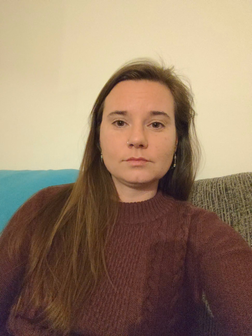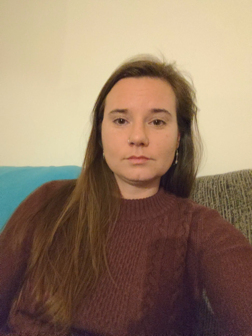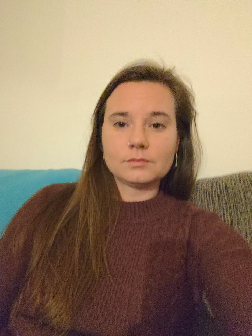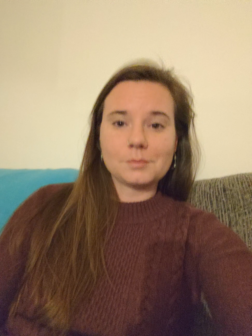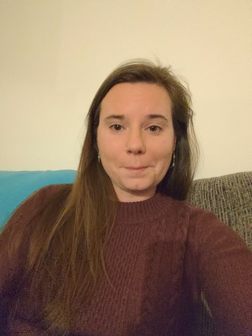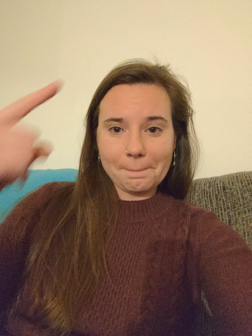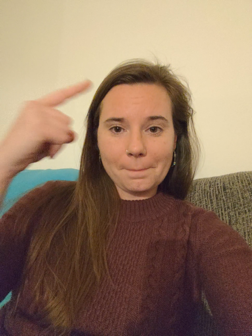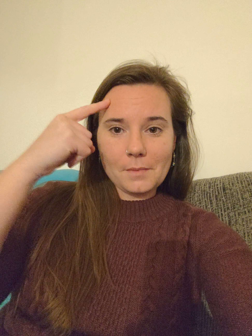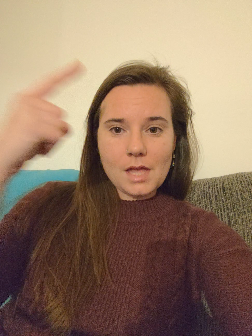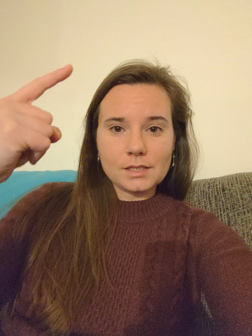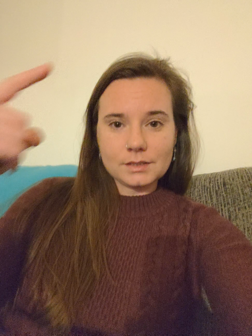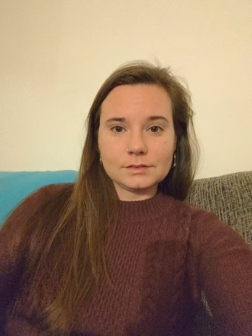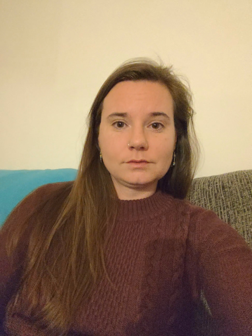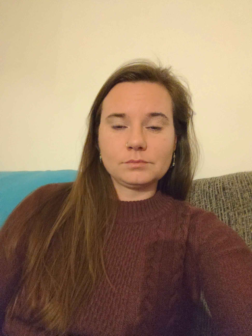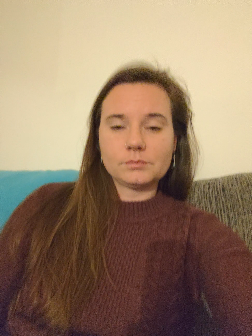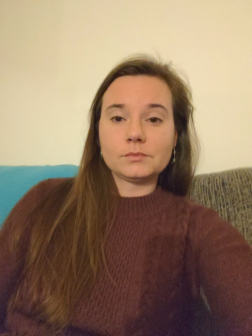penny